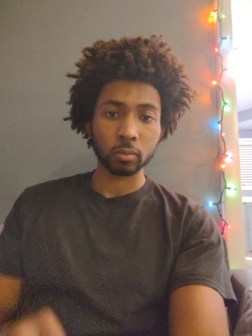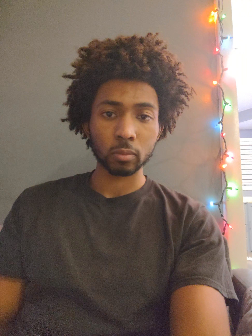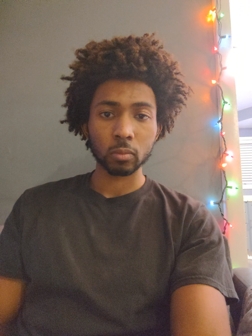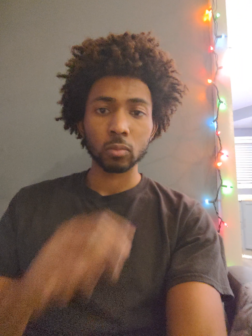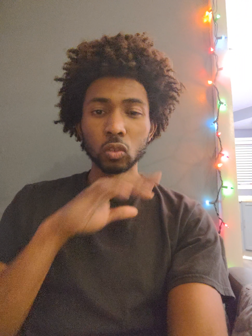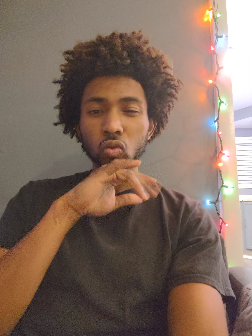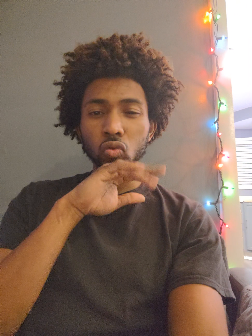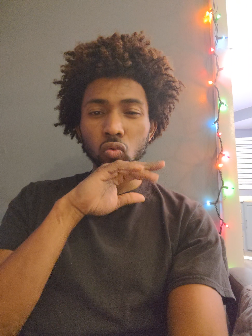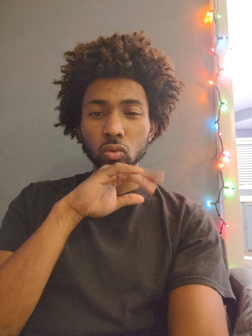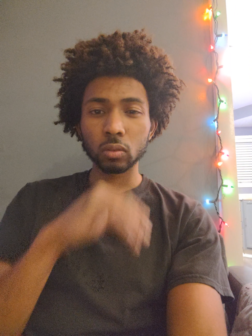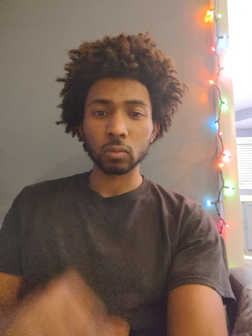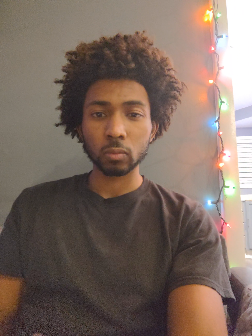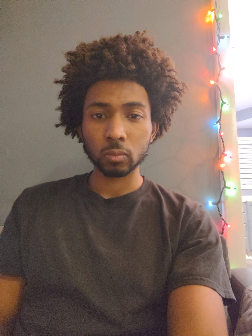dirty